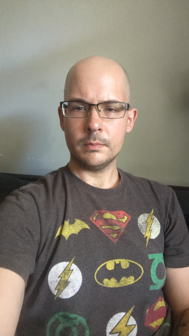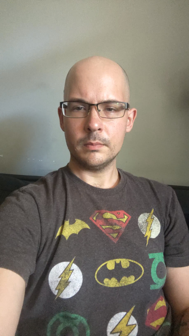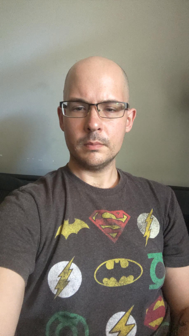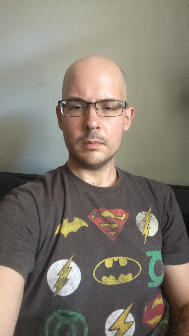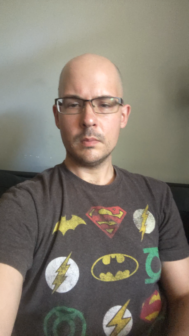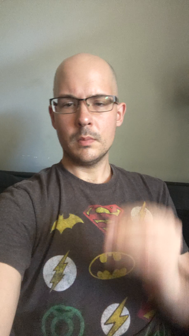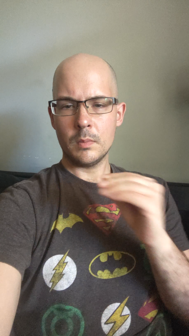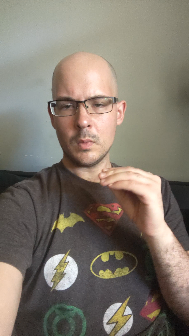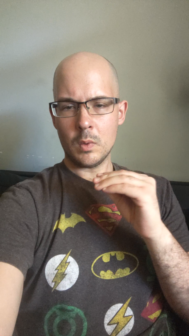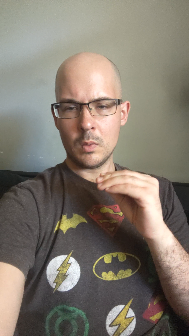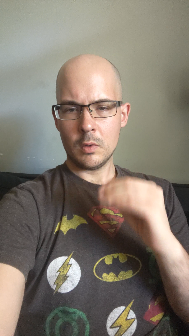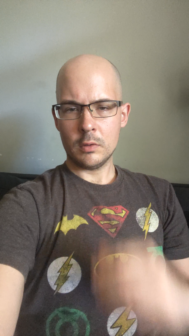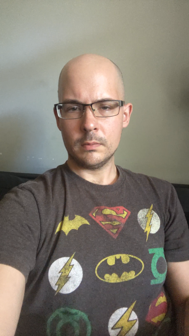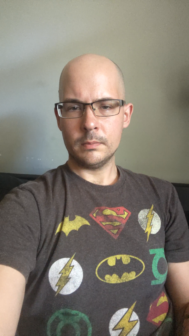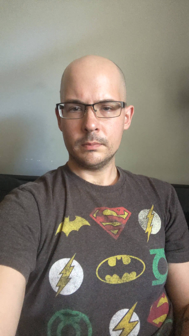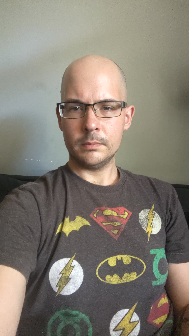more